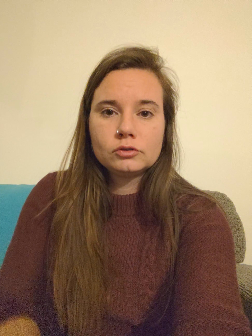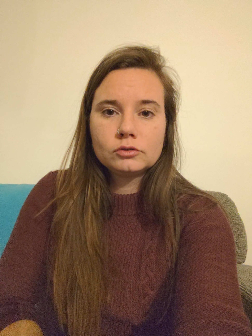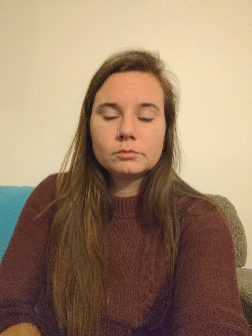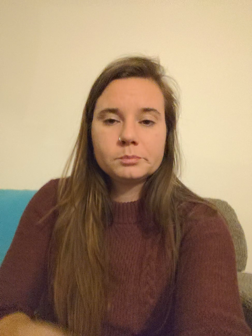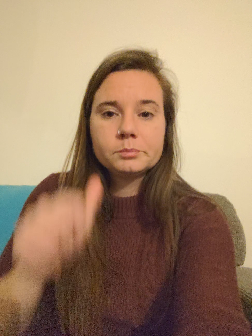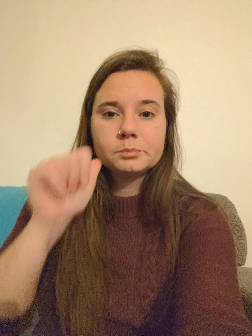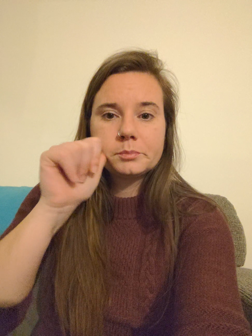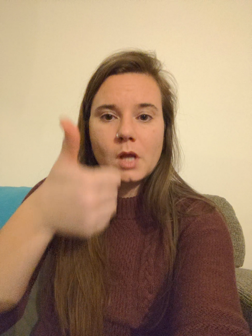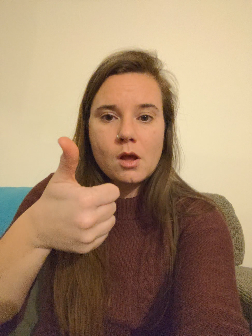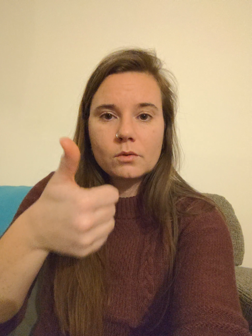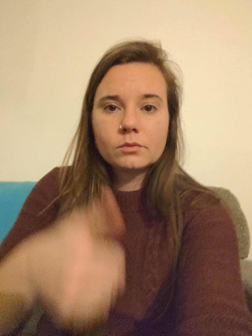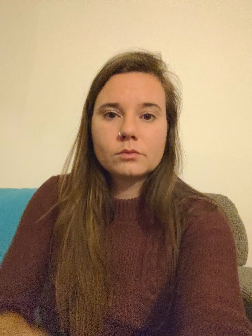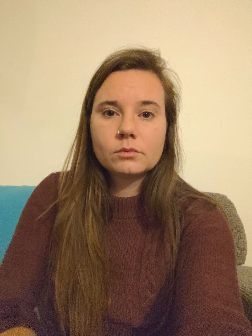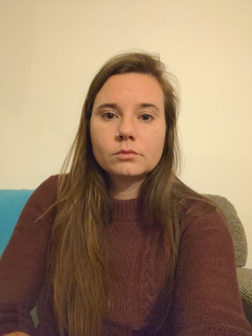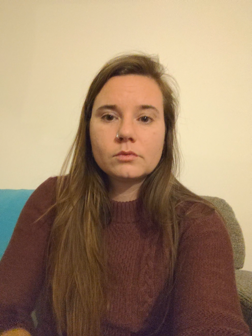tomorrow